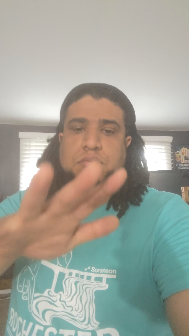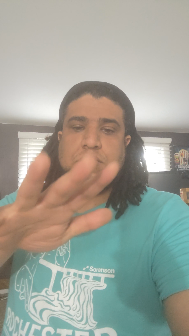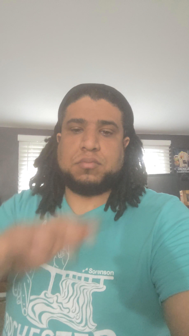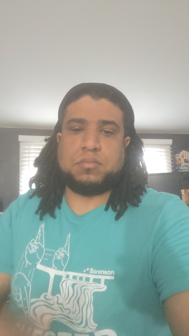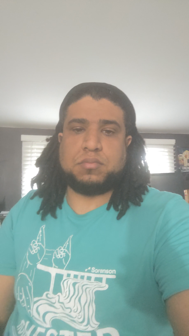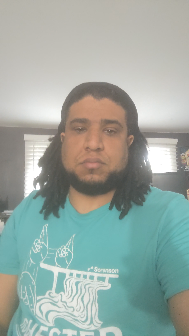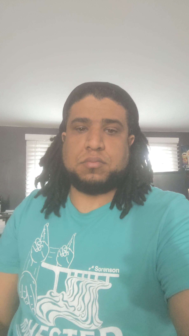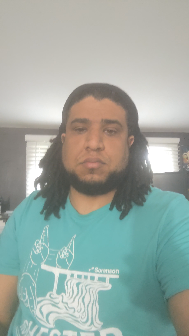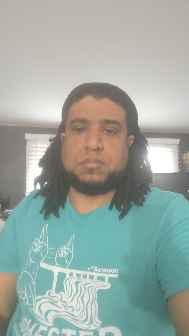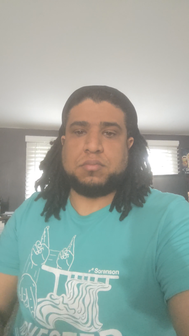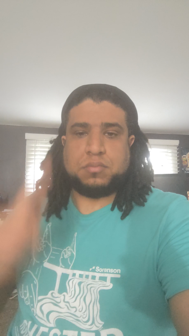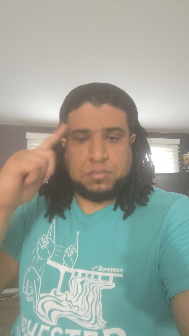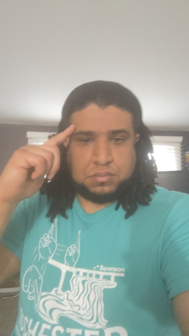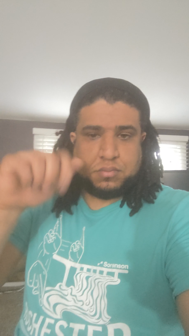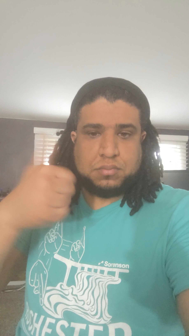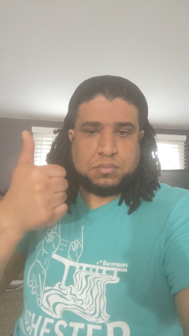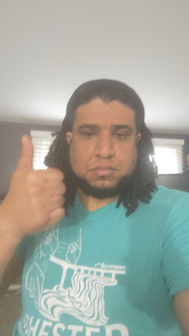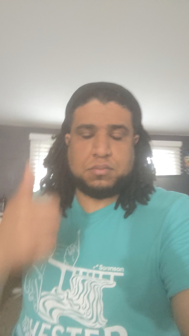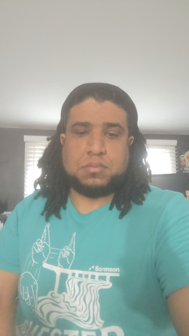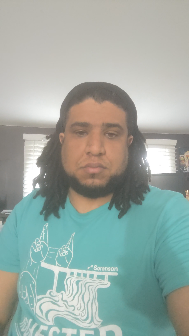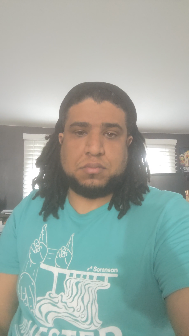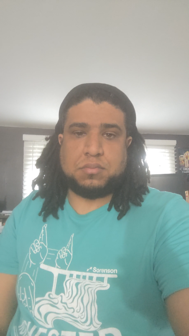dime